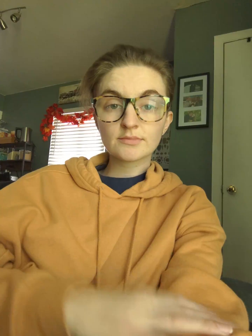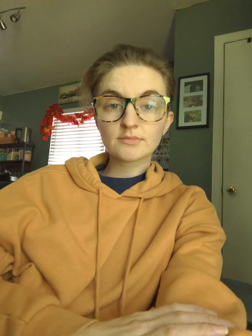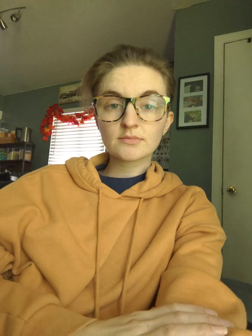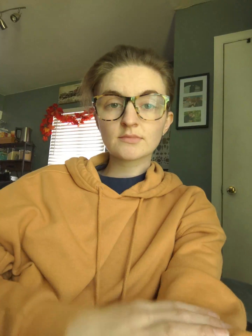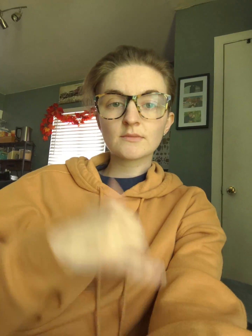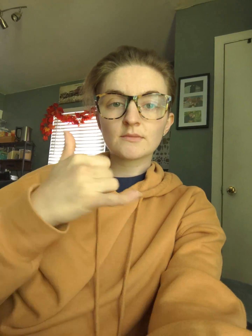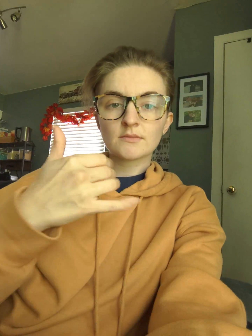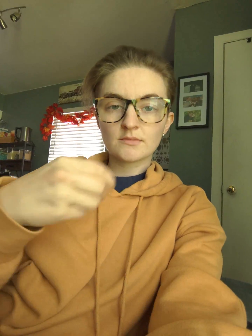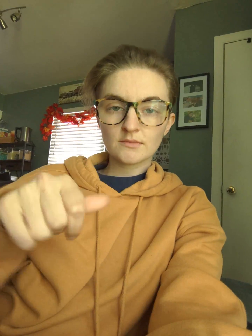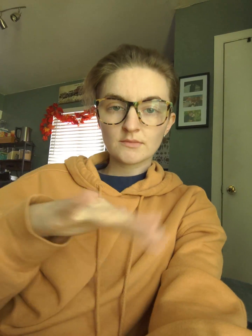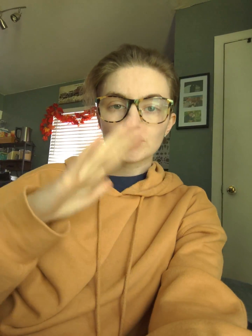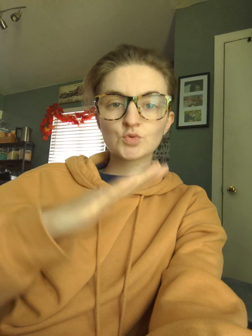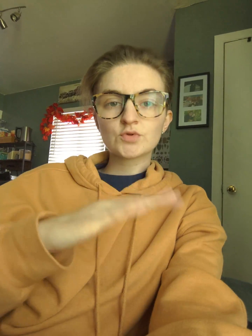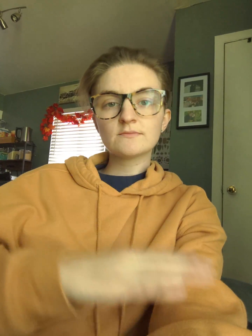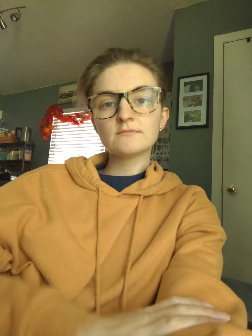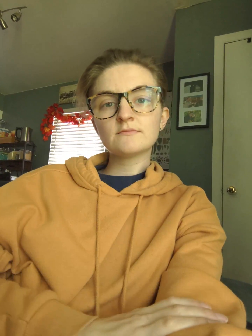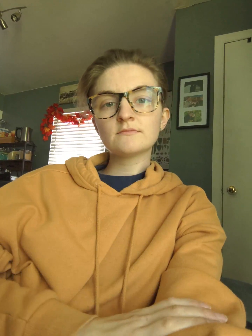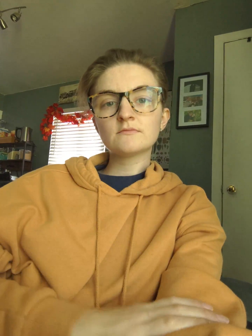playground